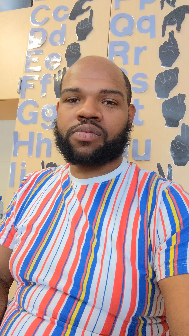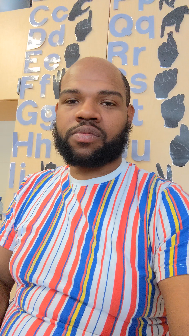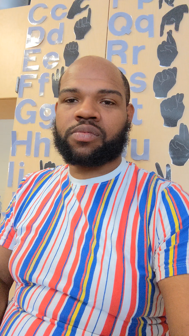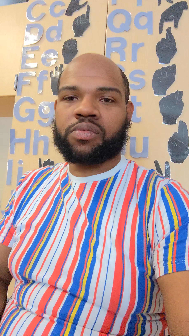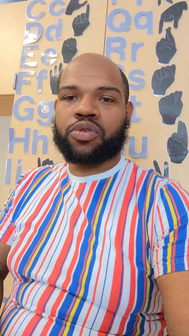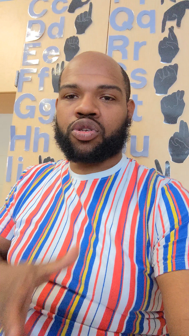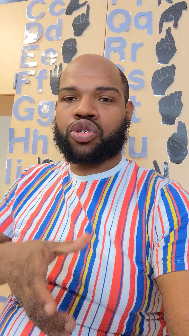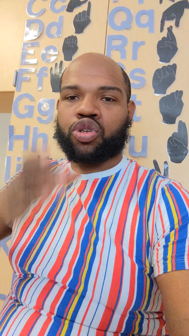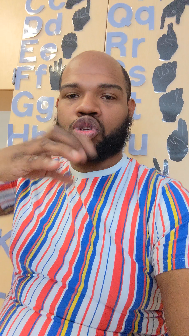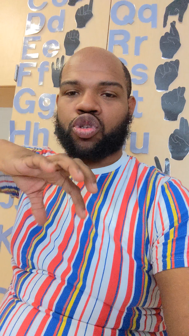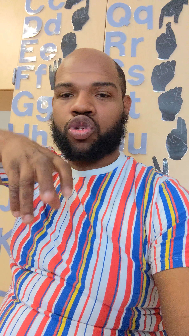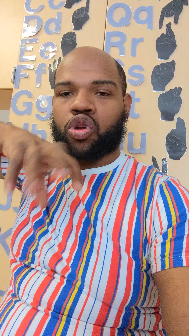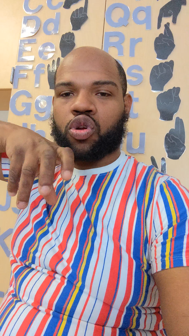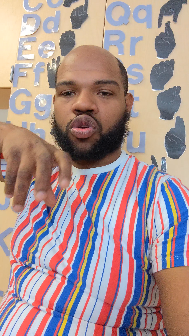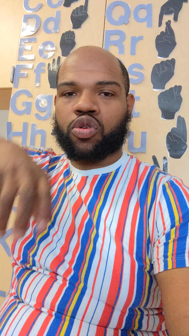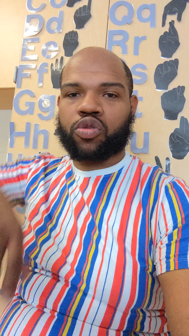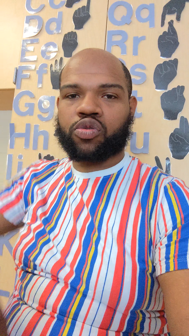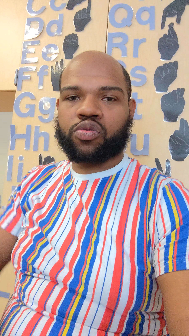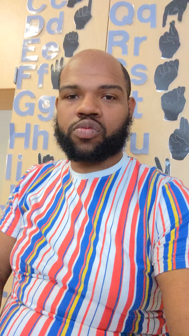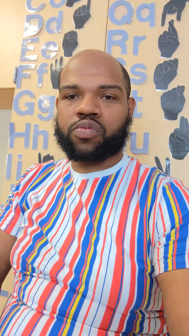jar